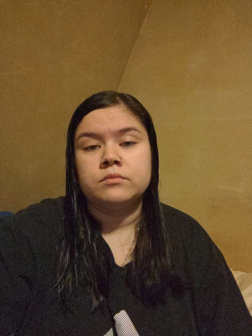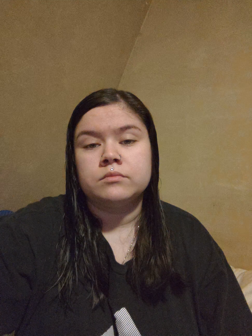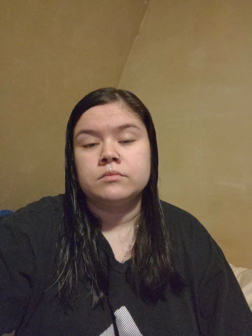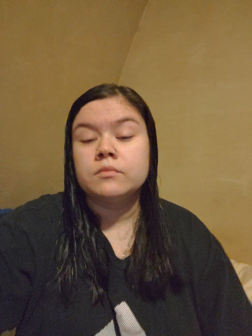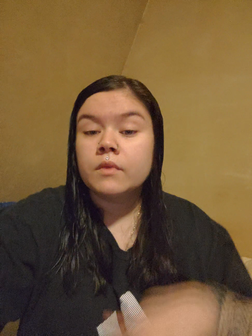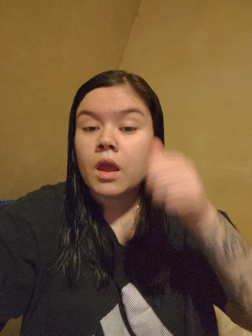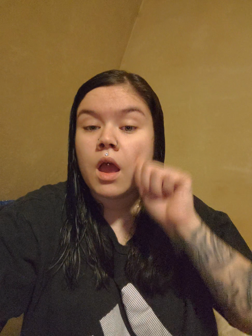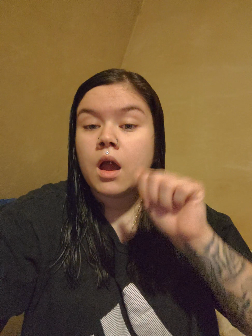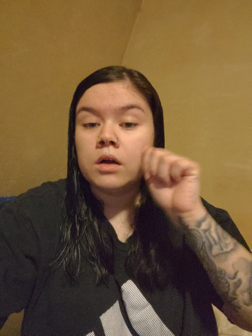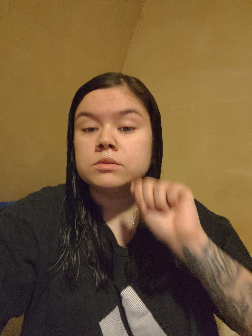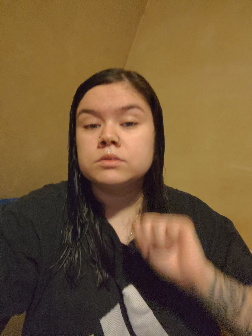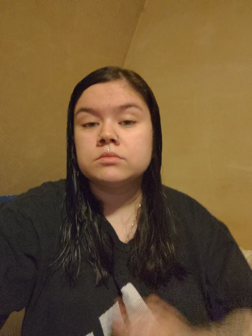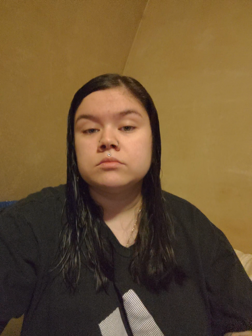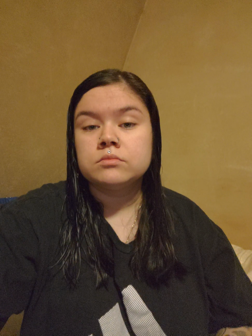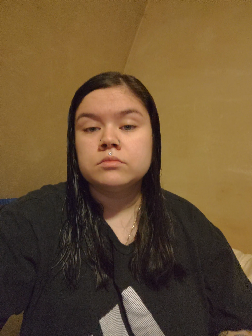aunt